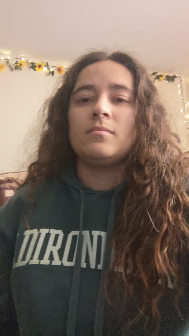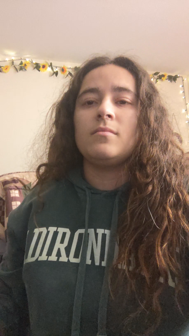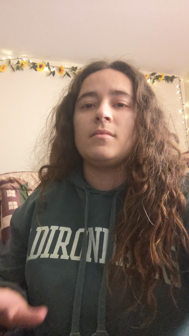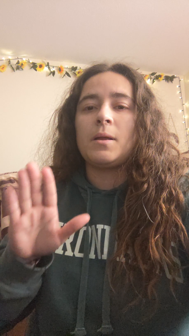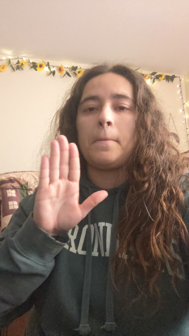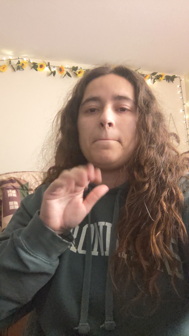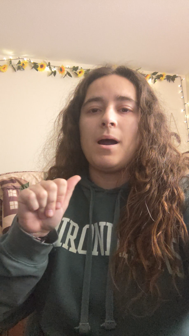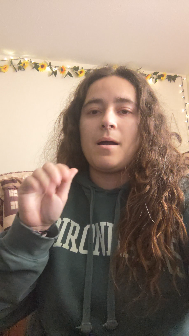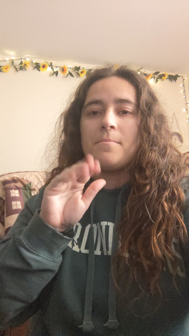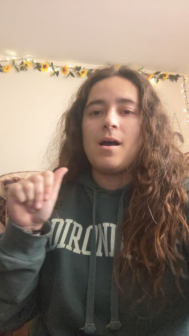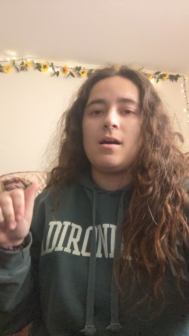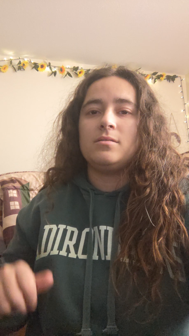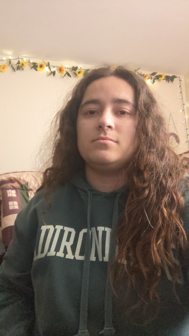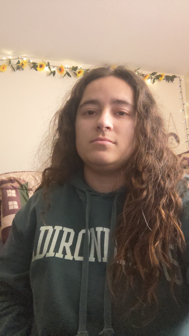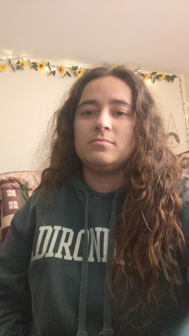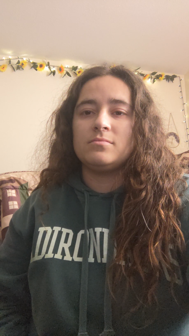baa baa